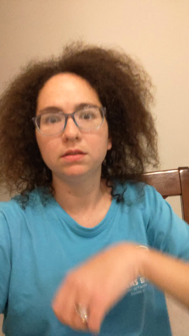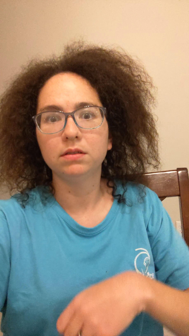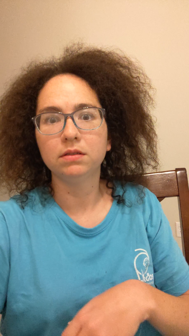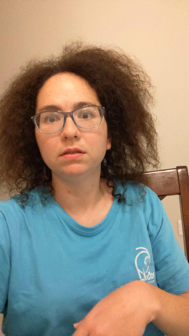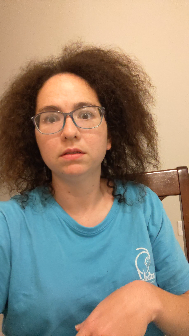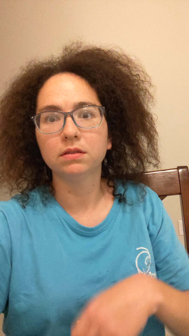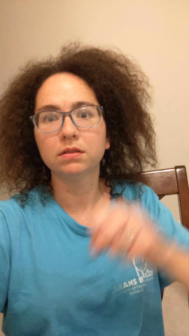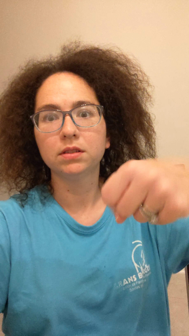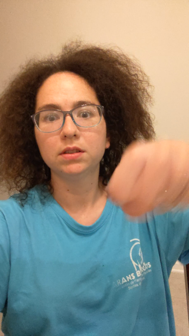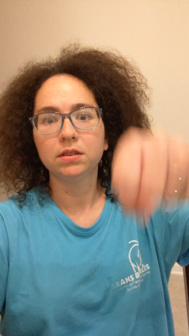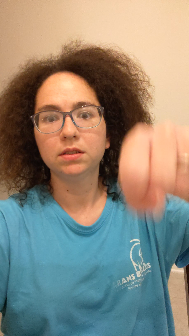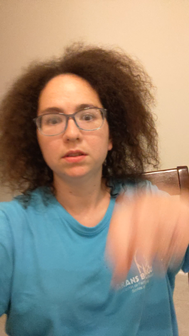motorcycle